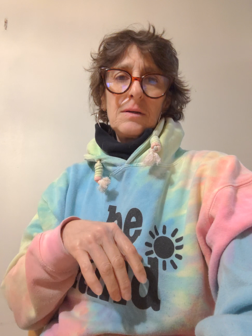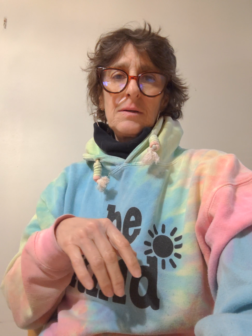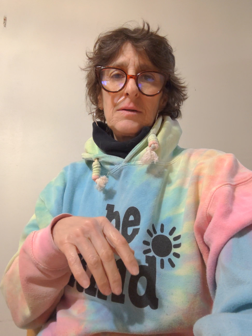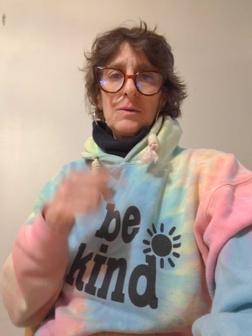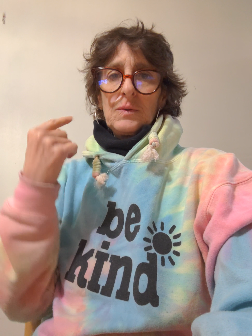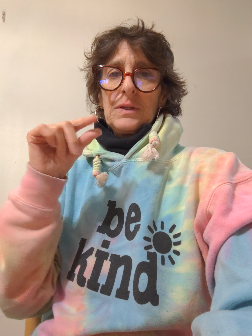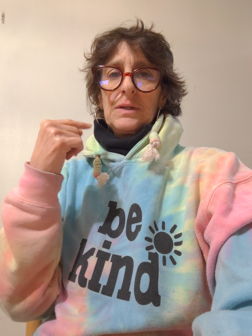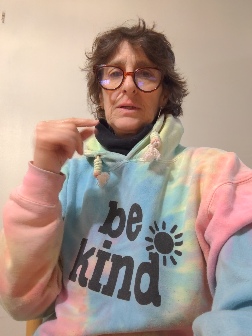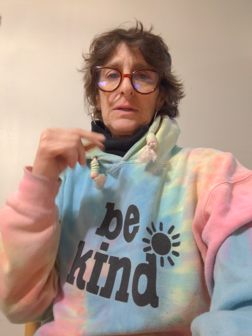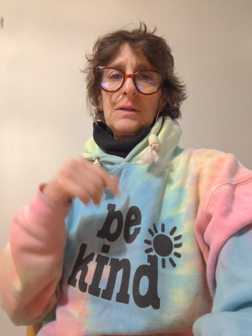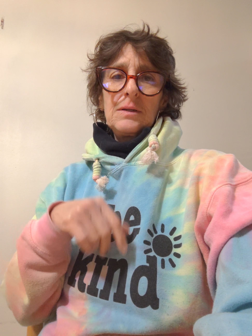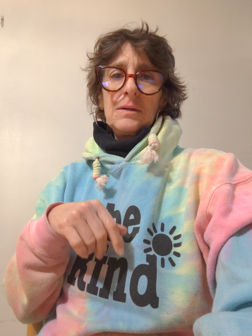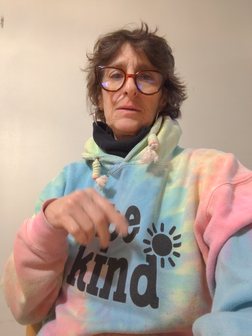green